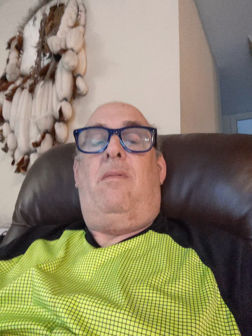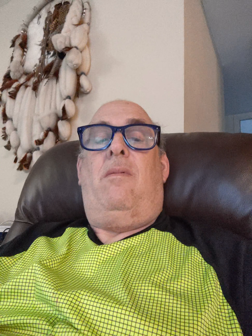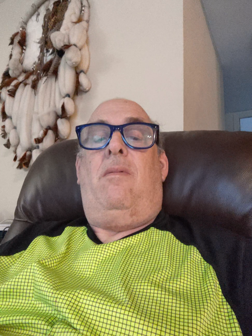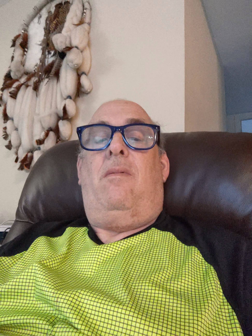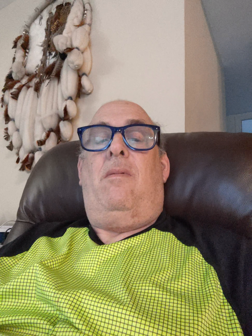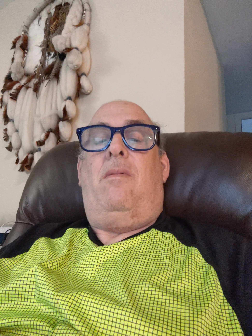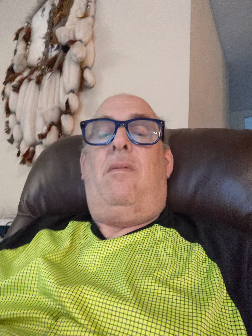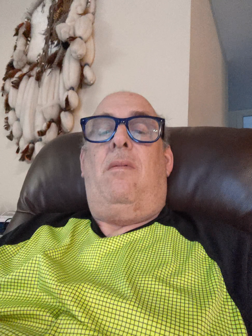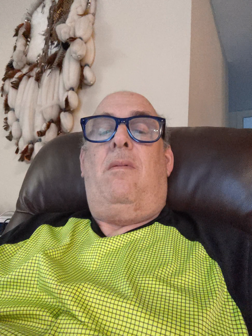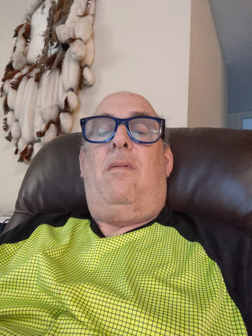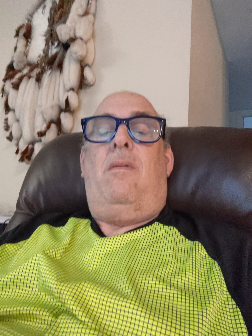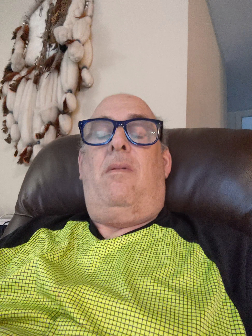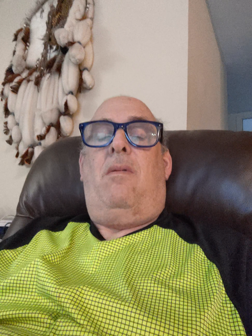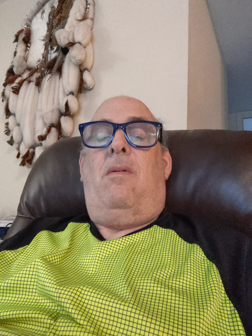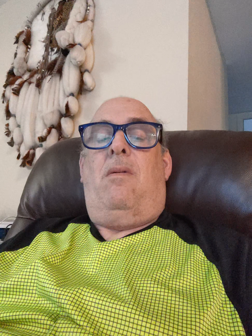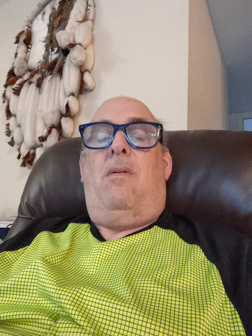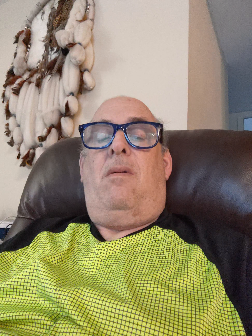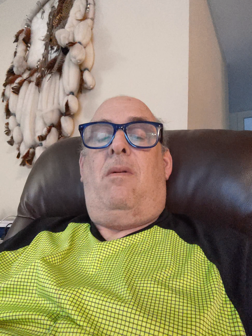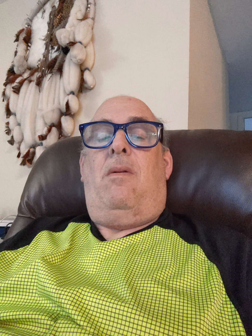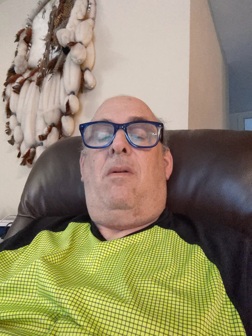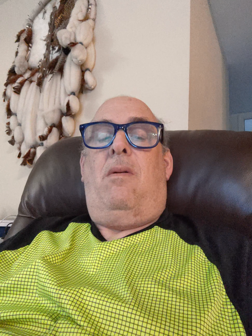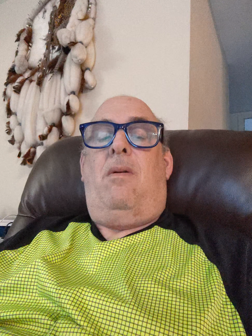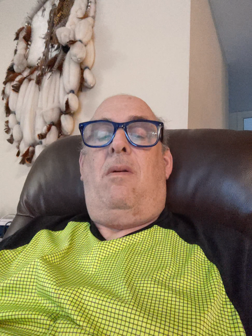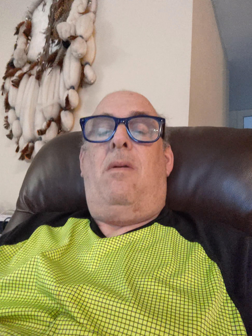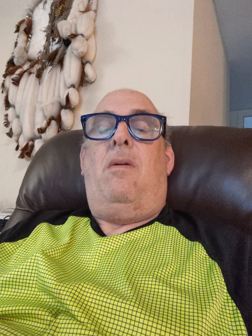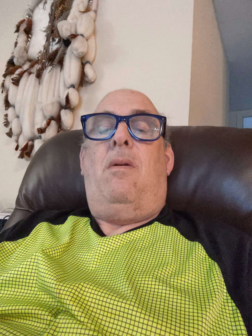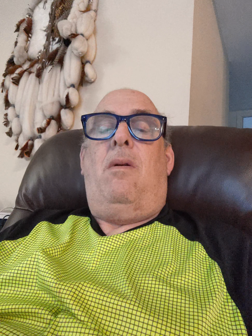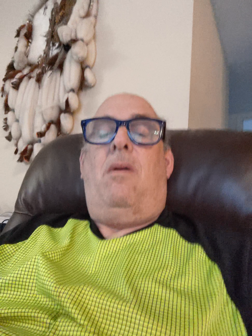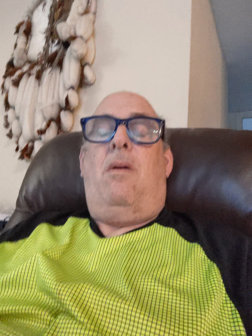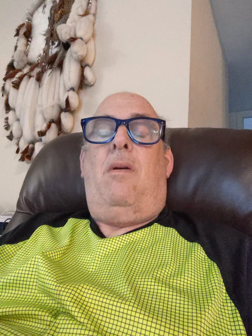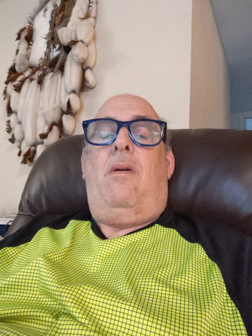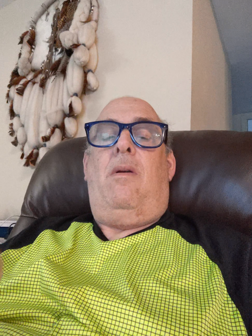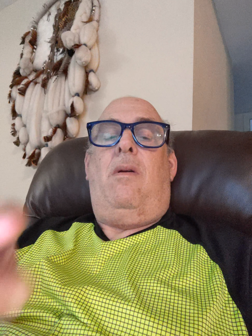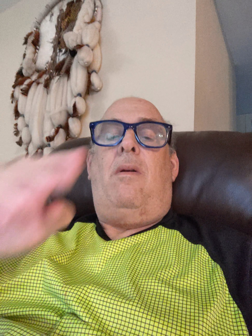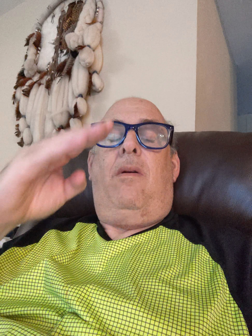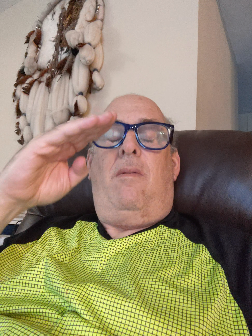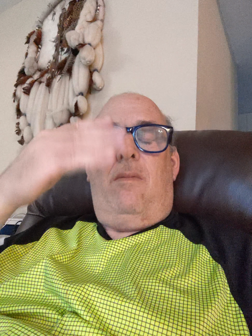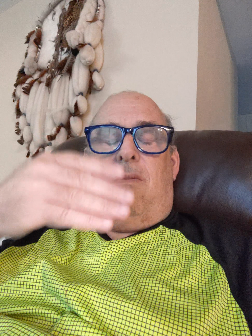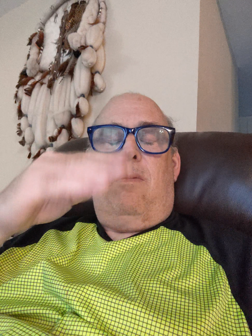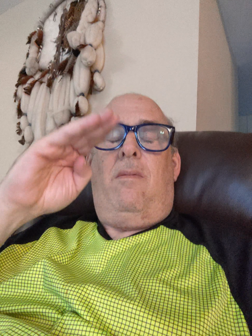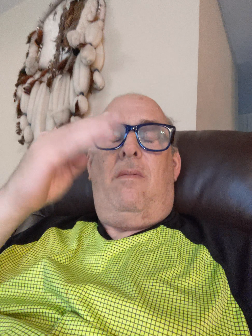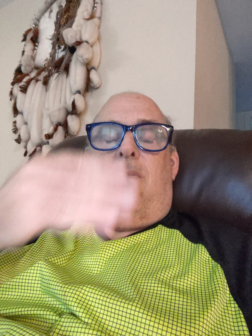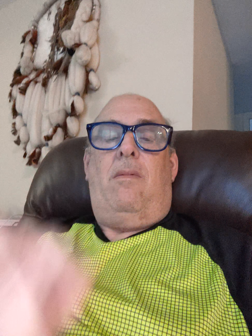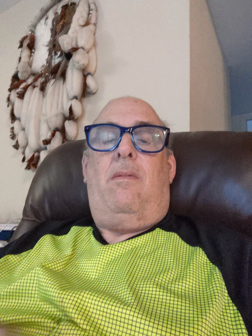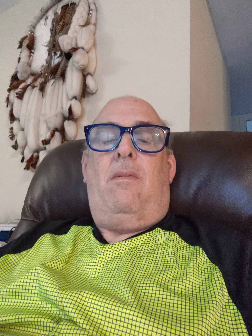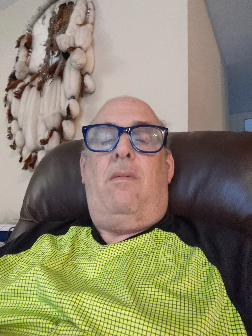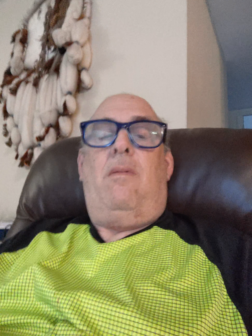sleepy